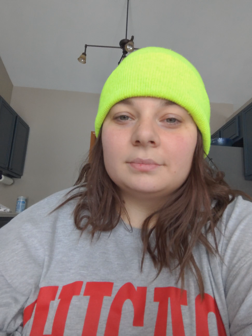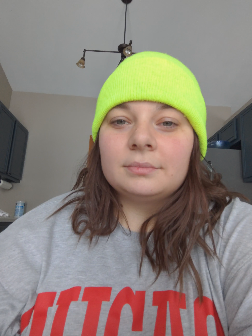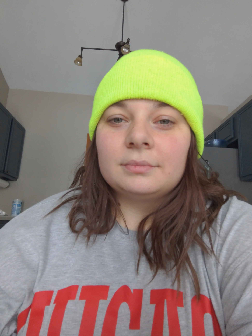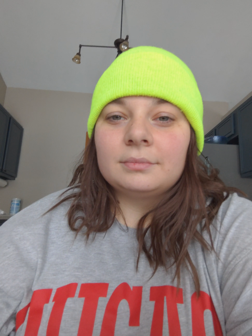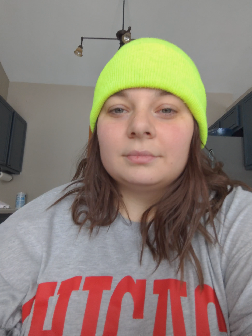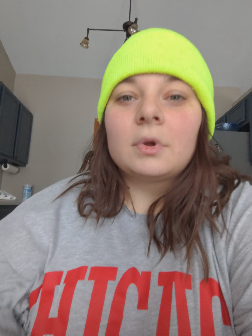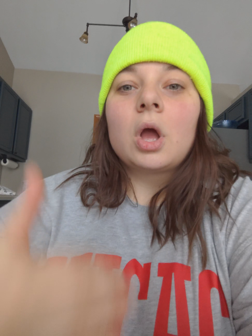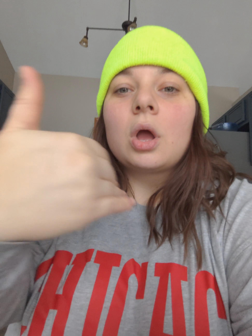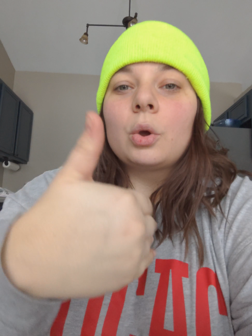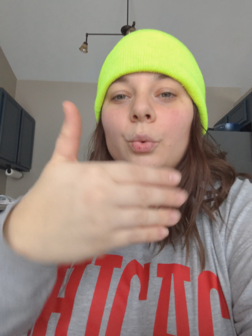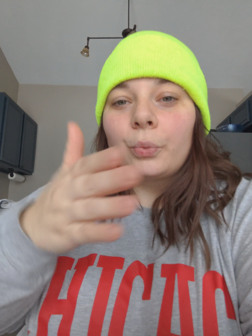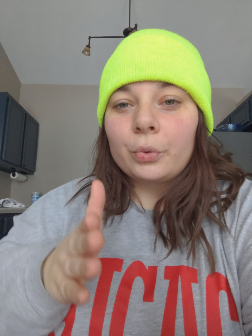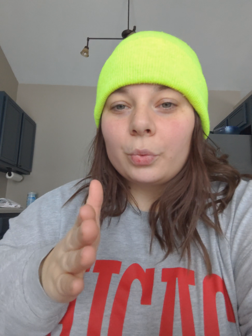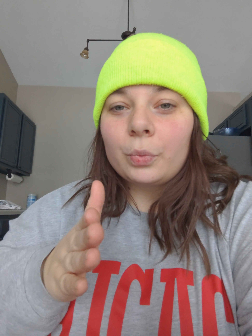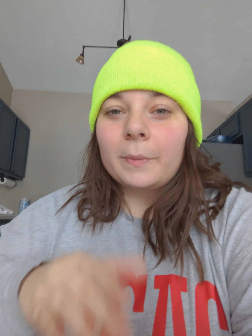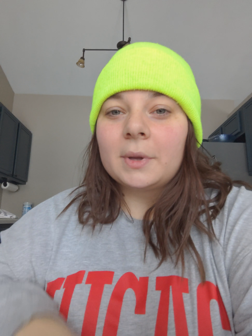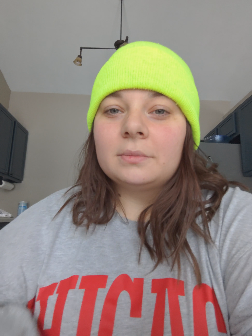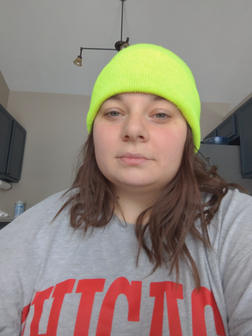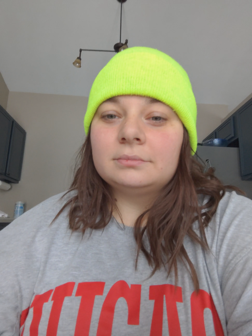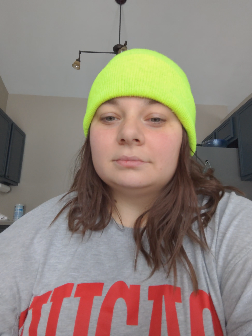room